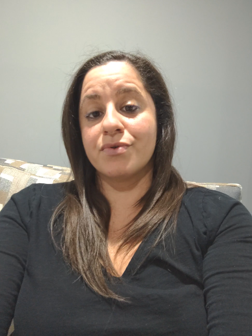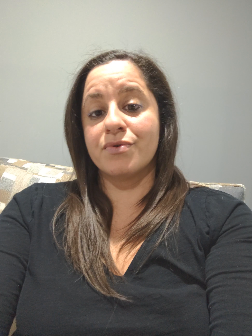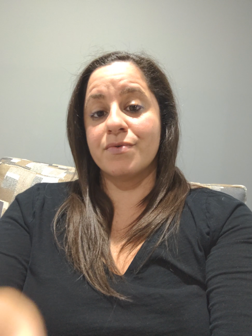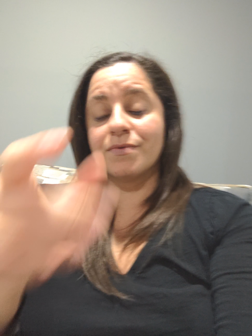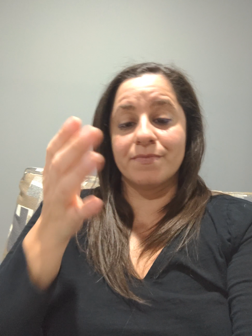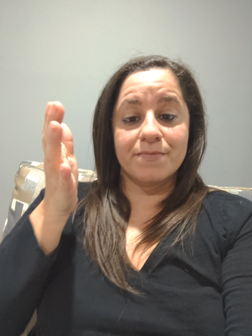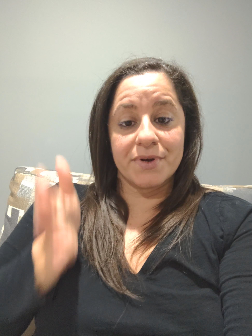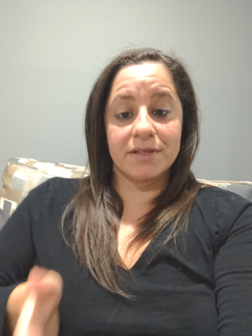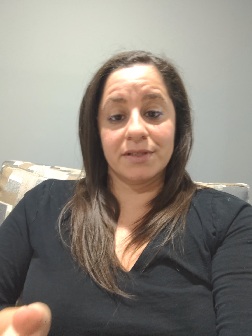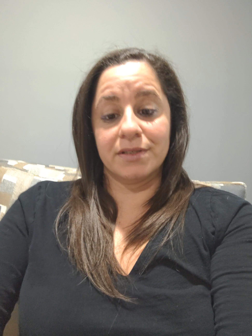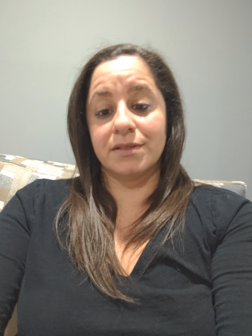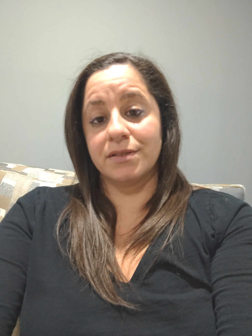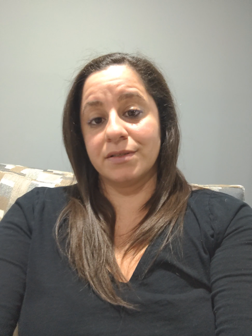beside